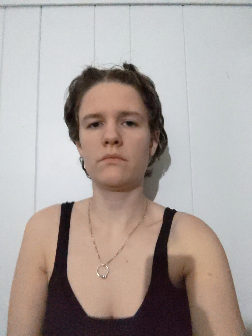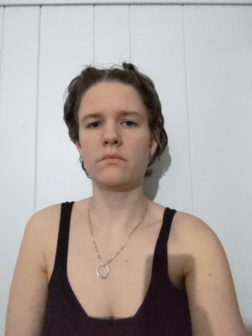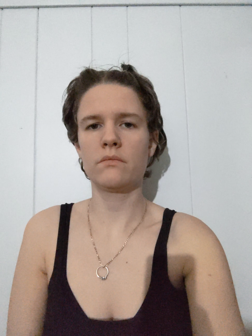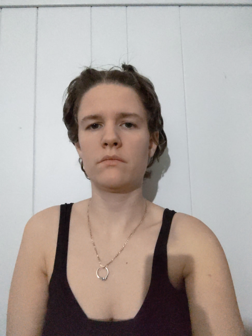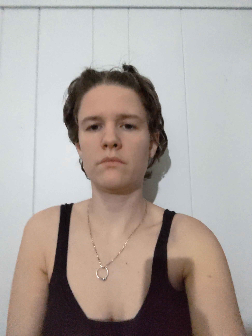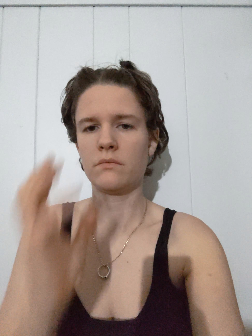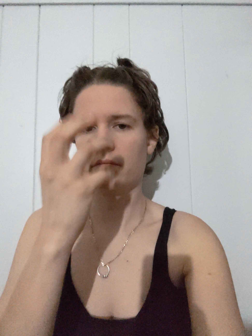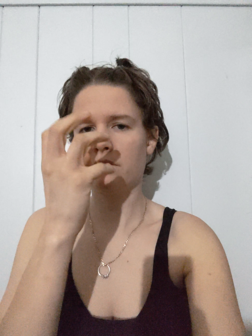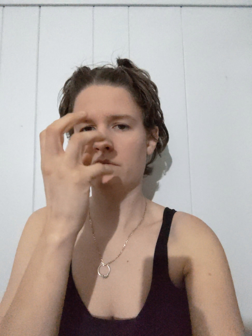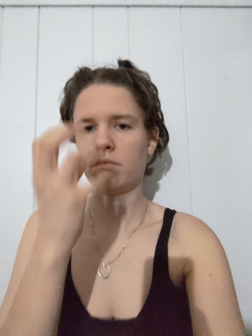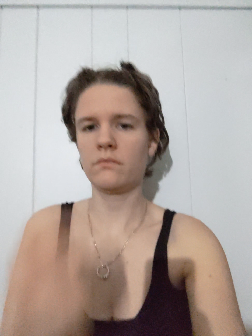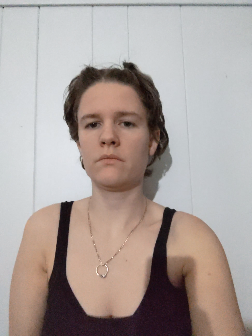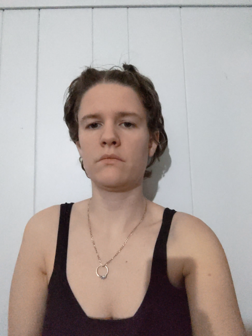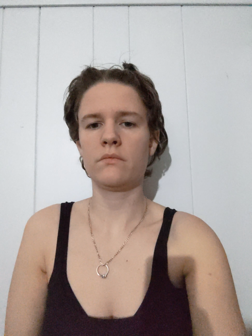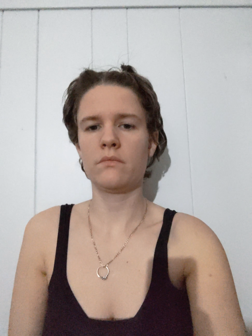clown